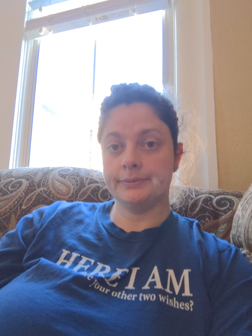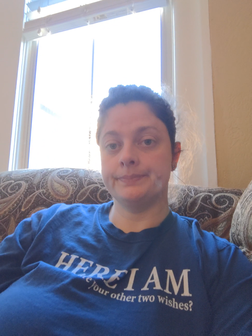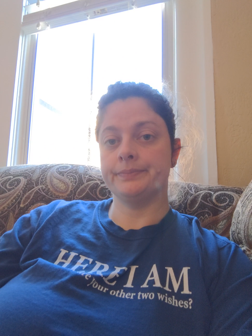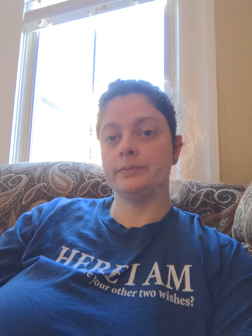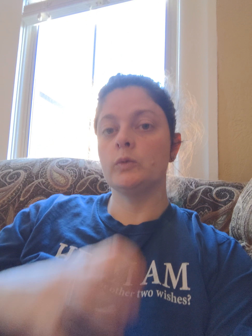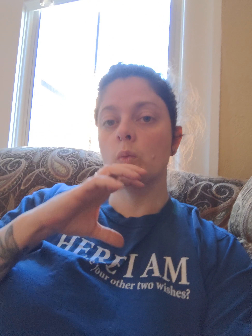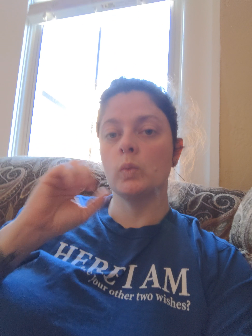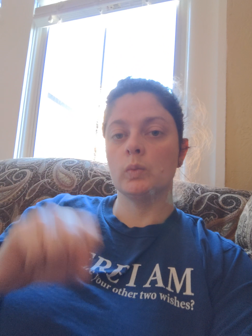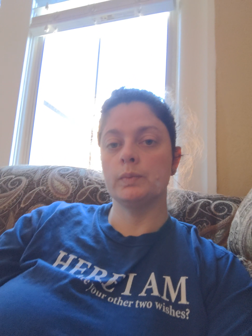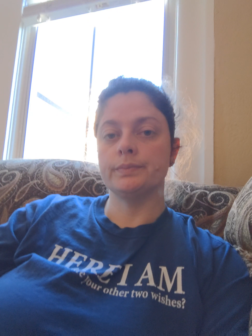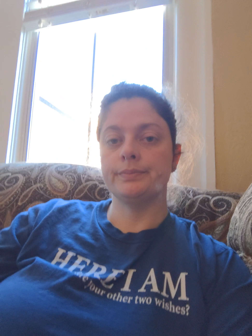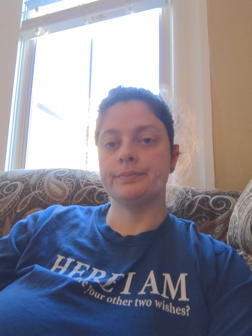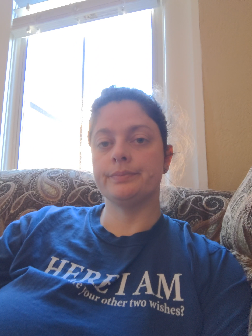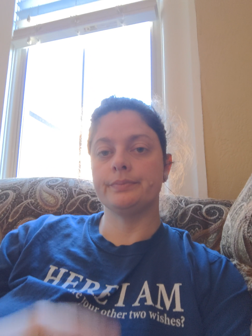old